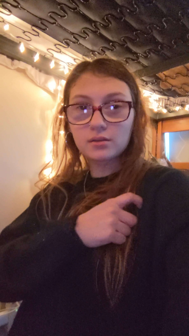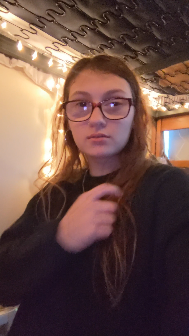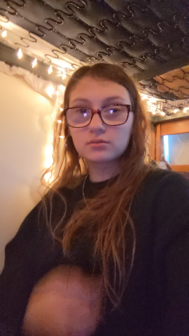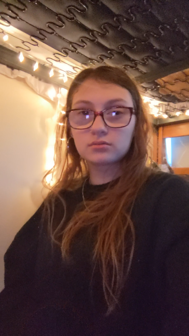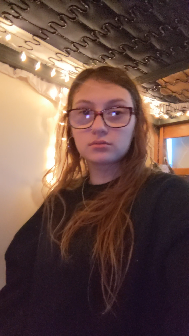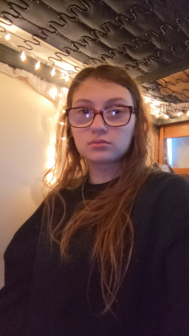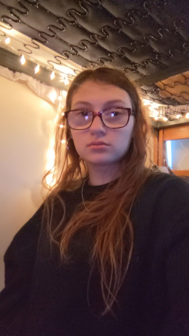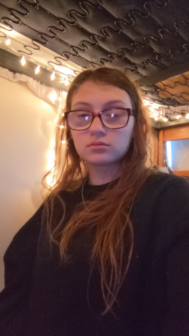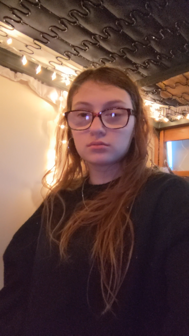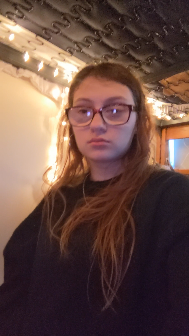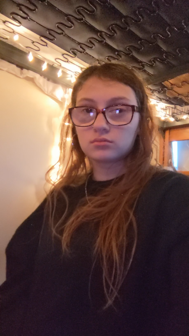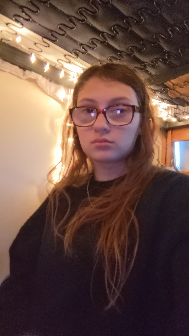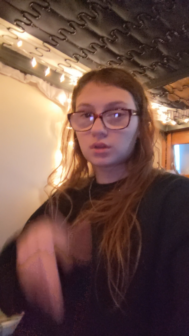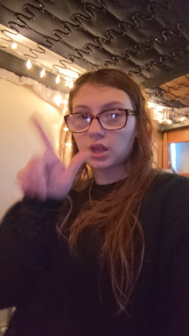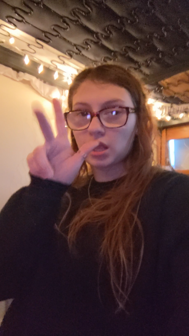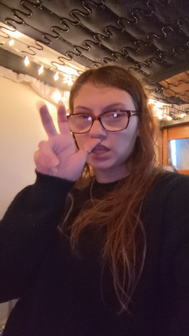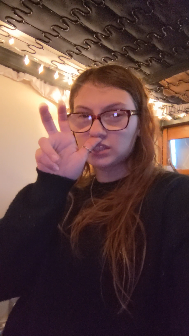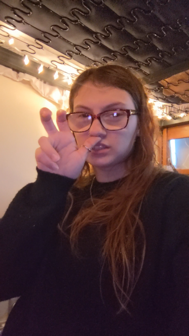ant